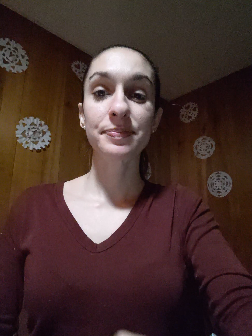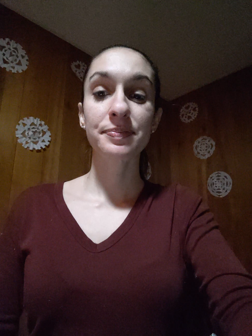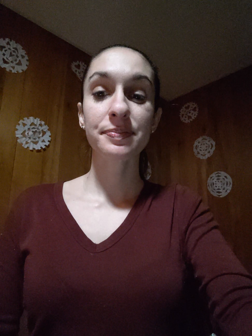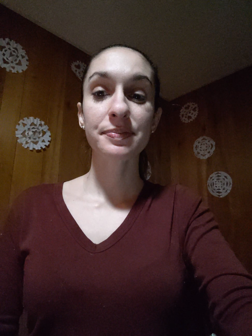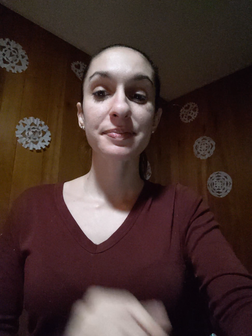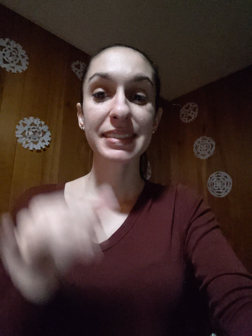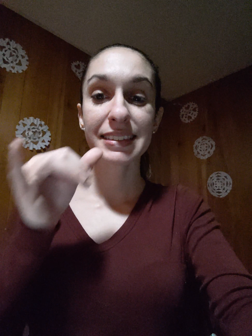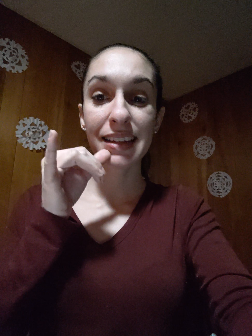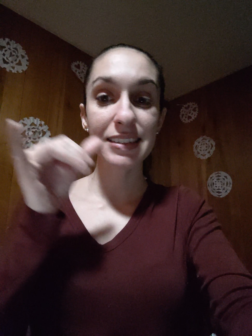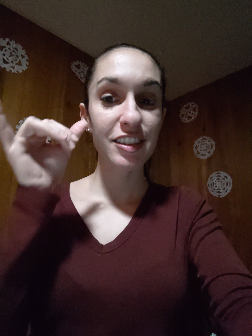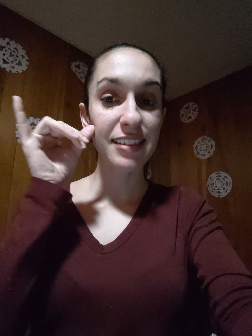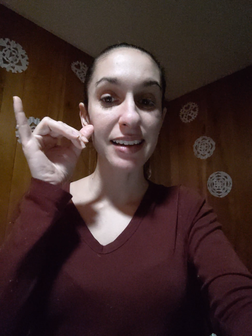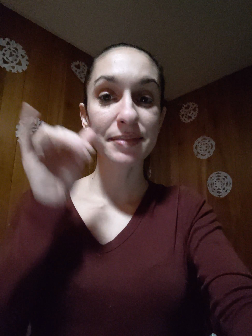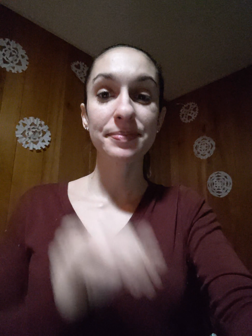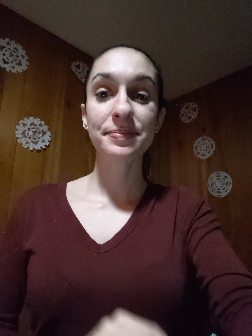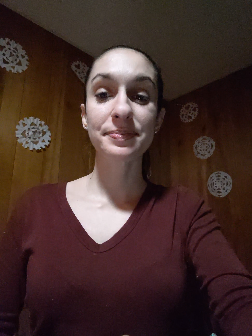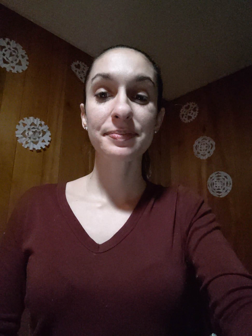yesterday